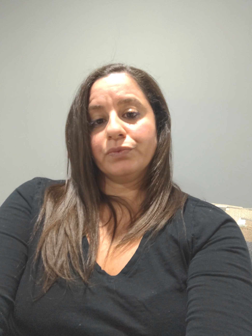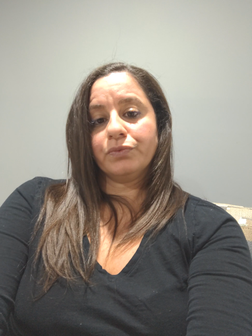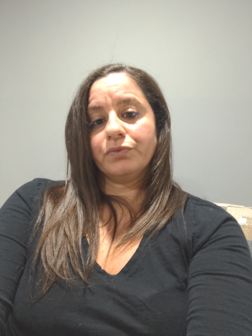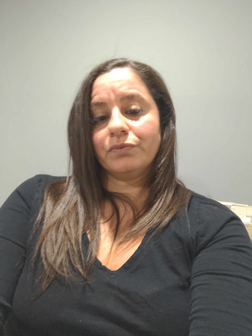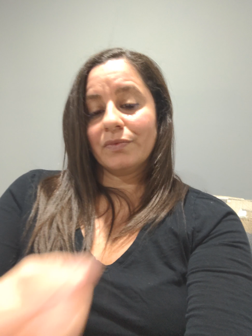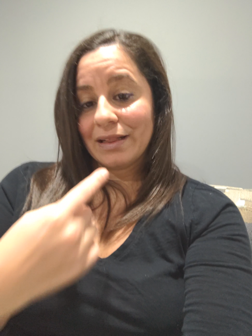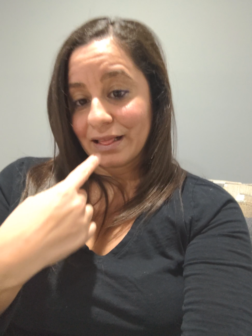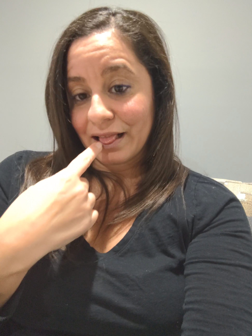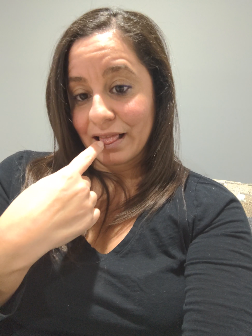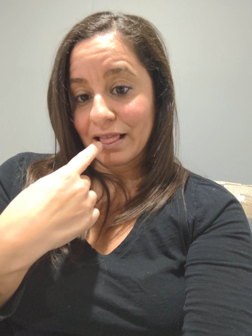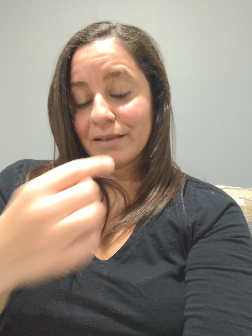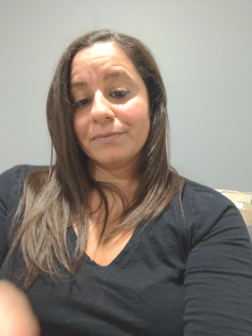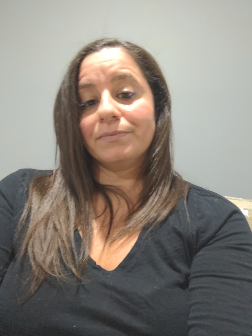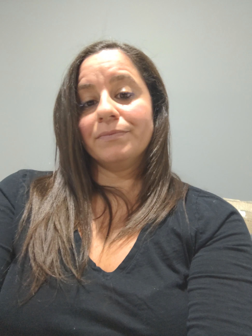tongue